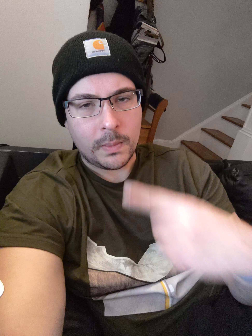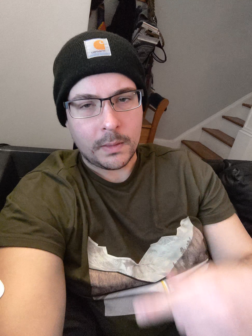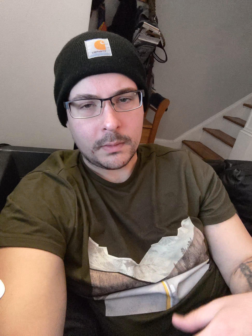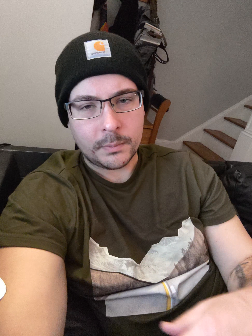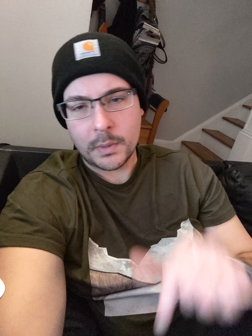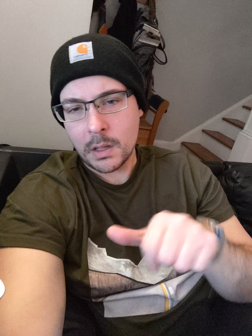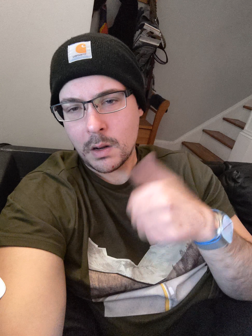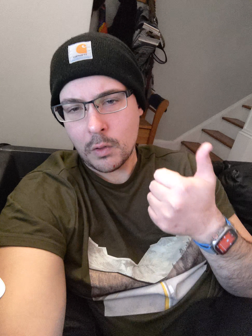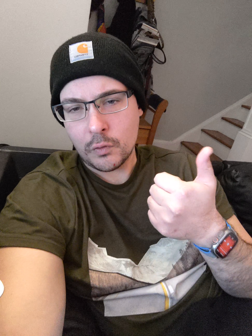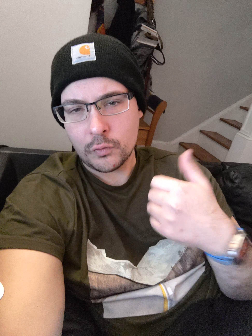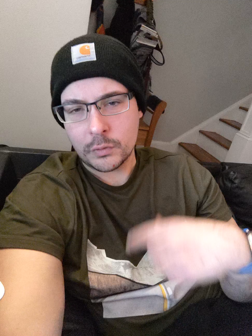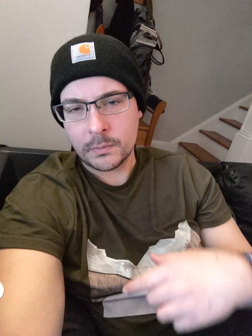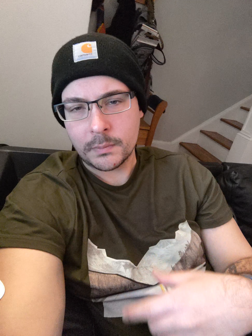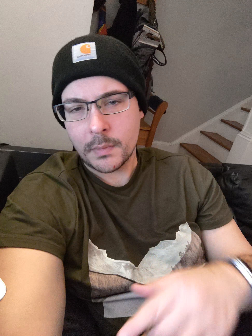another